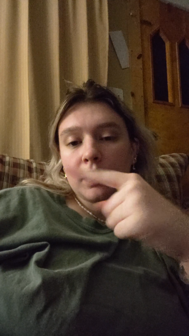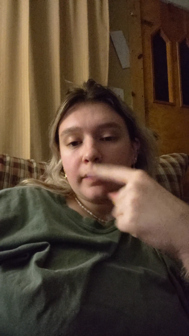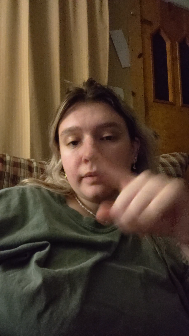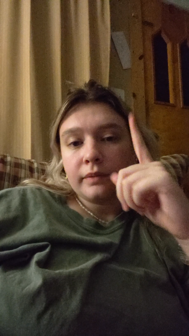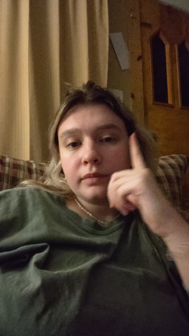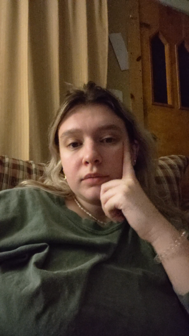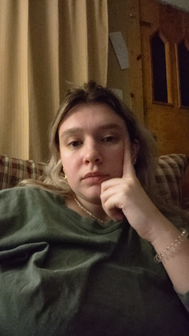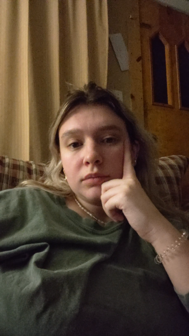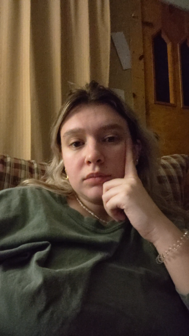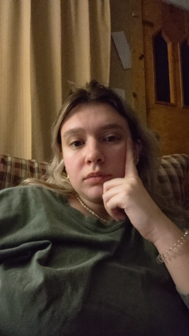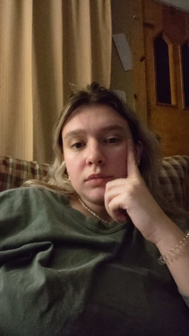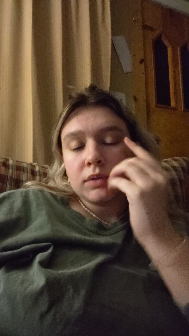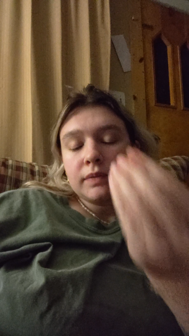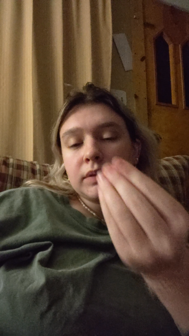feed